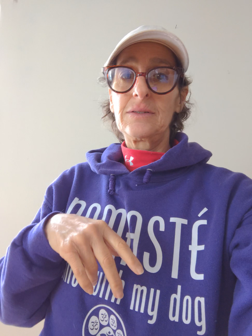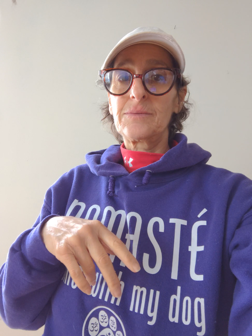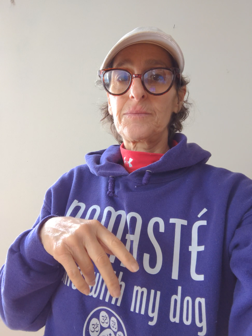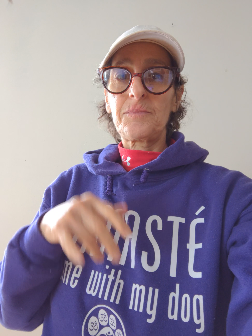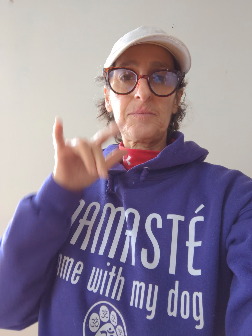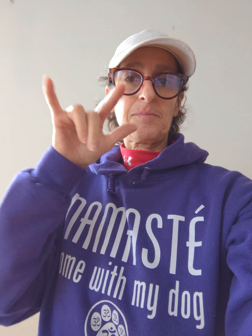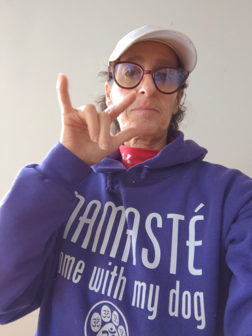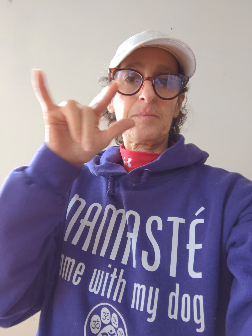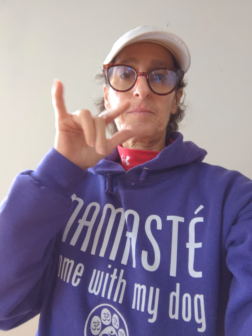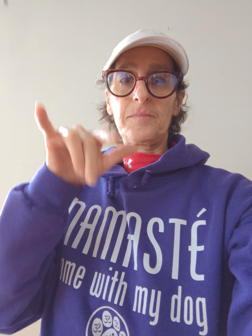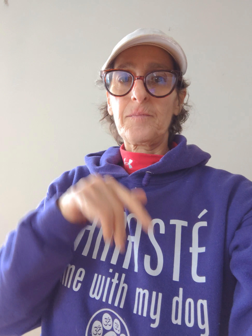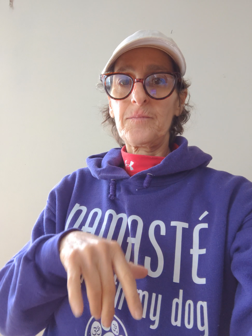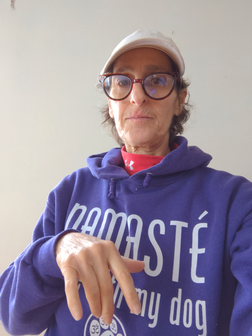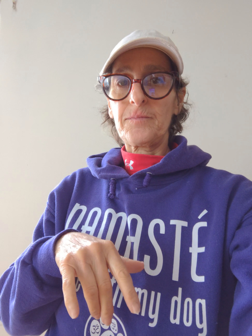airplane